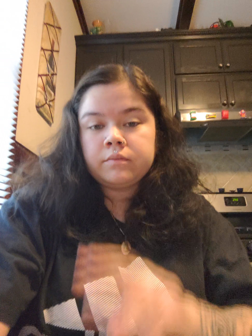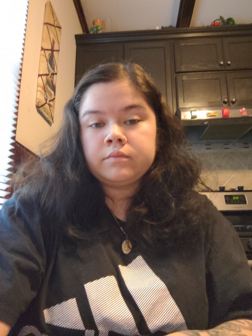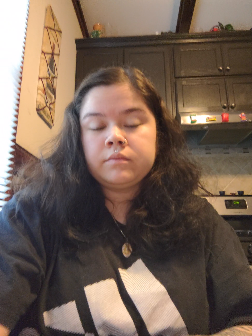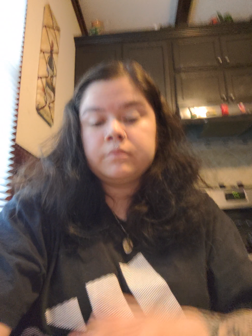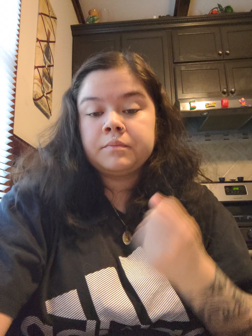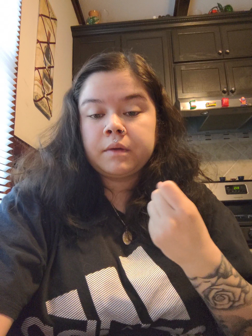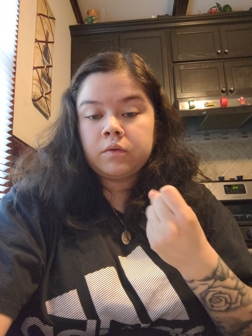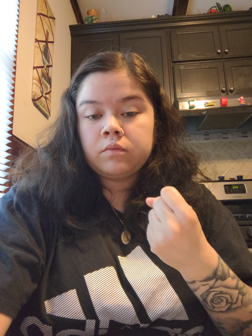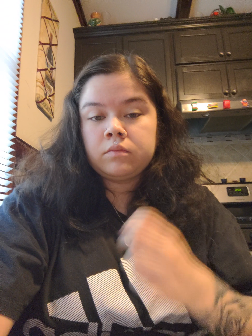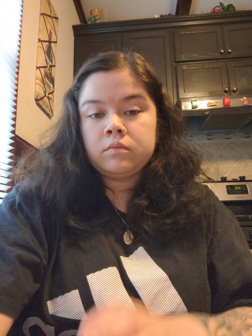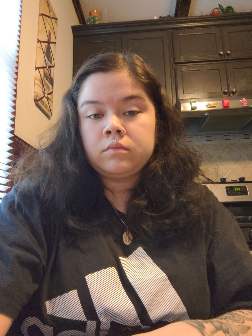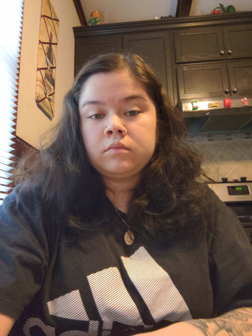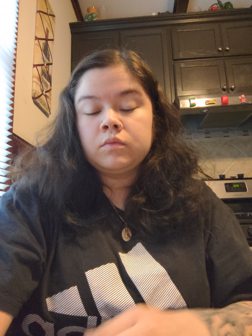milk